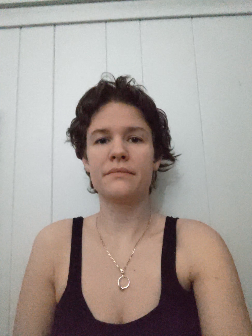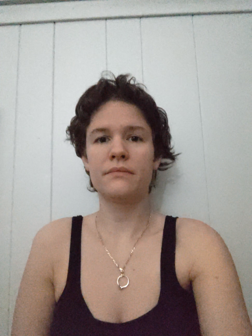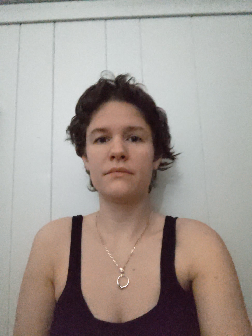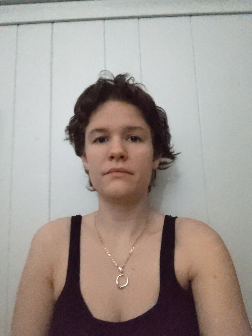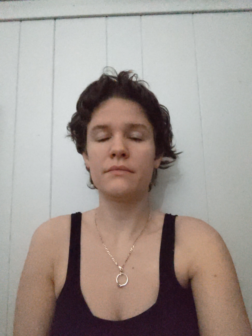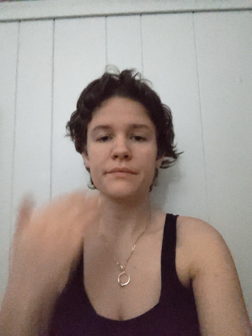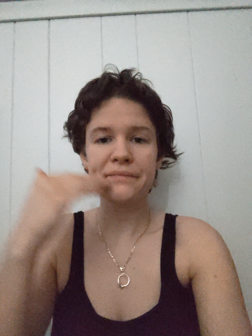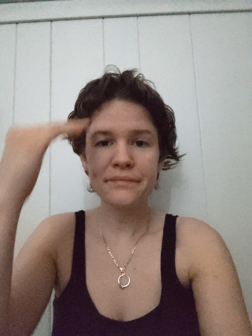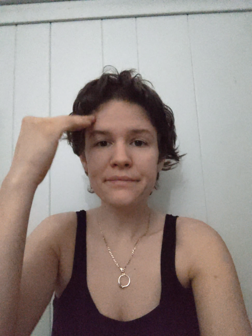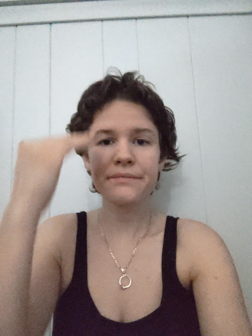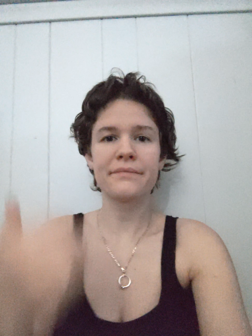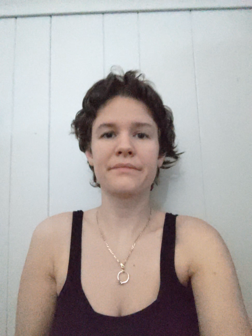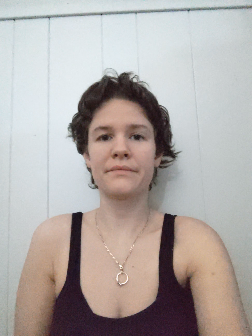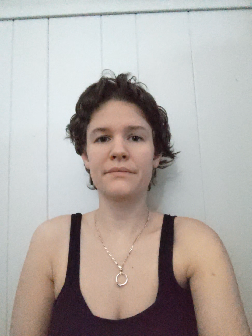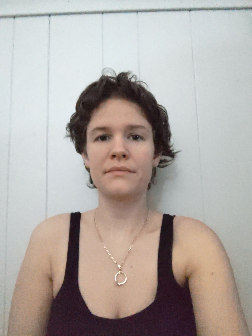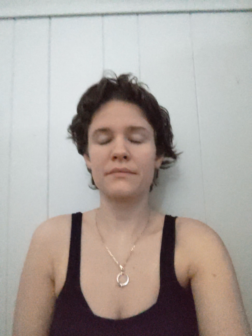head